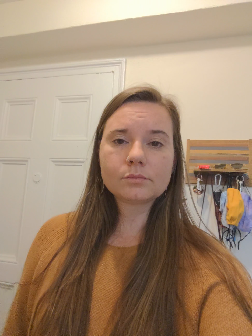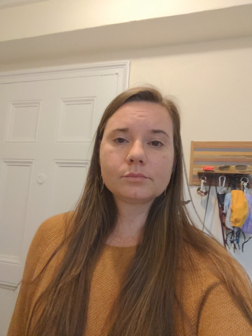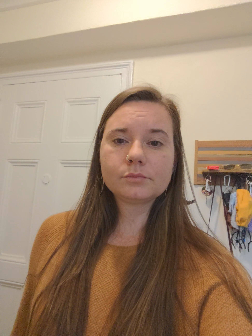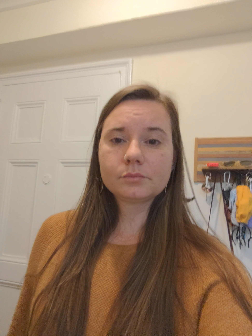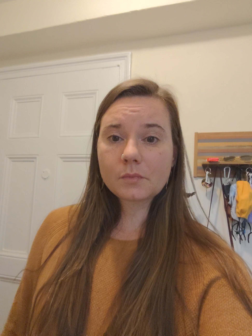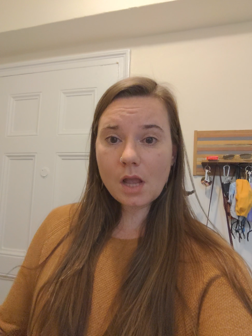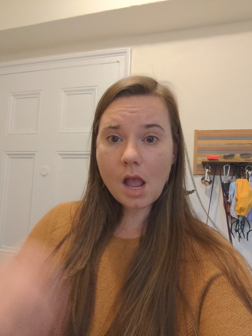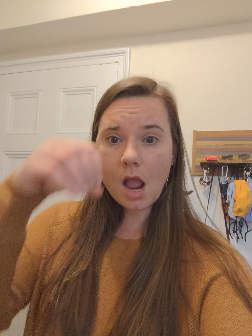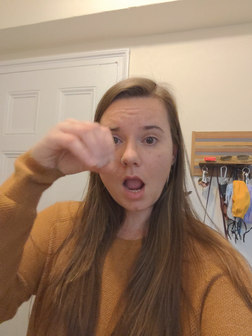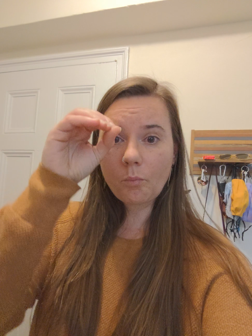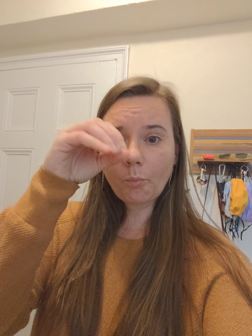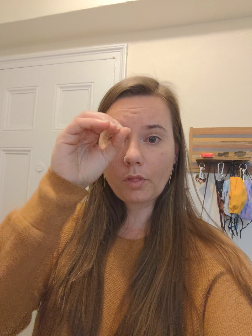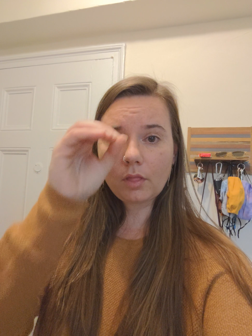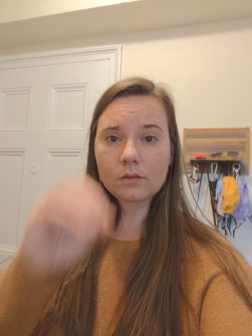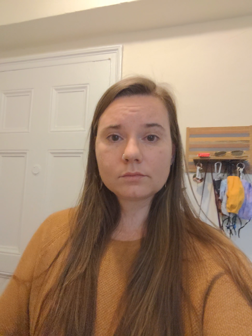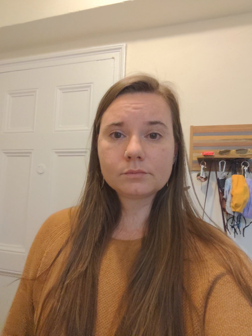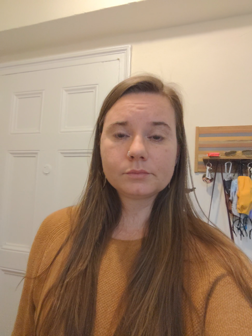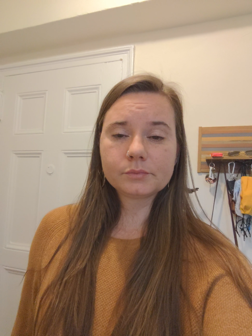owl